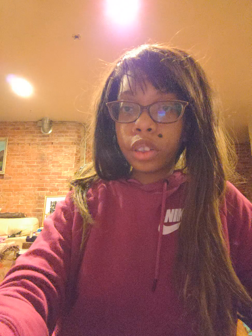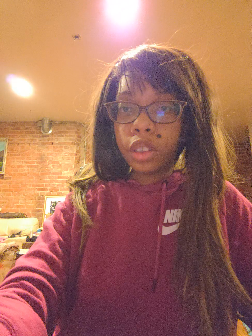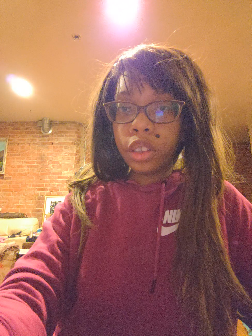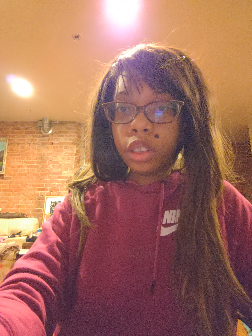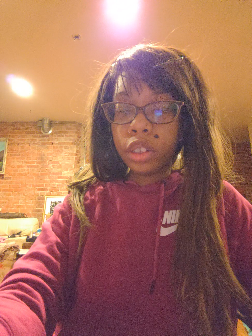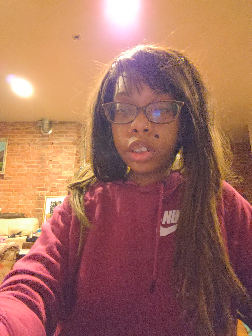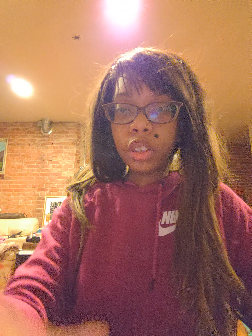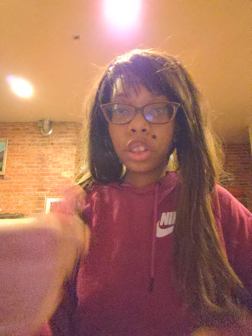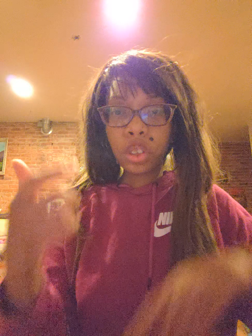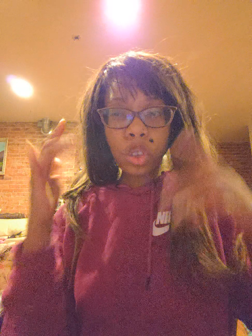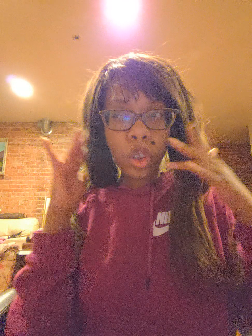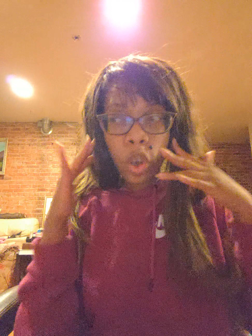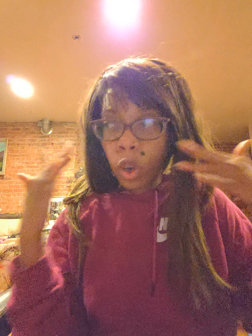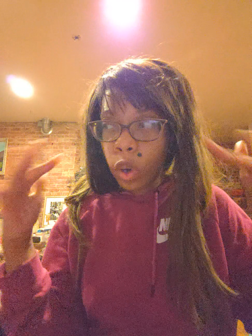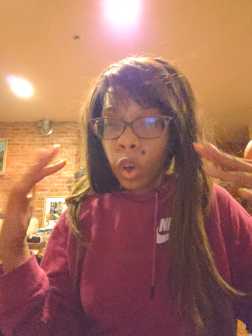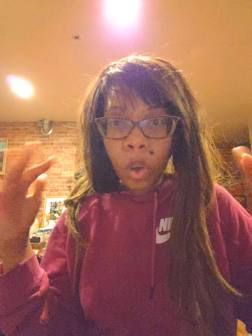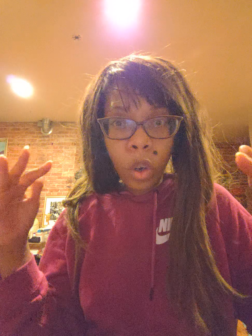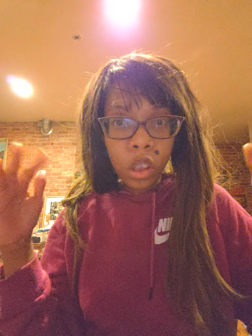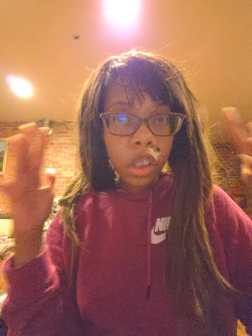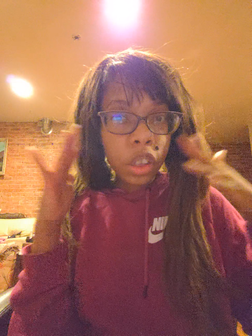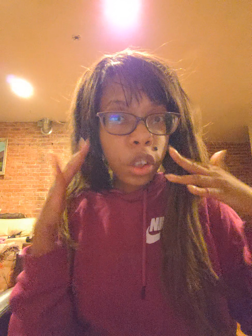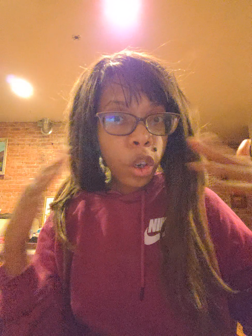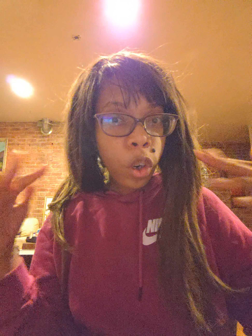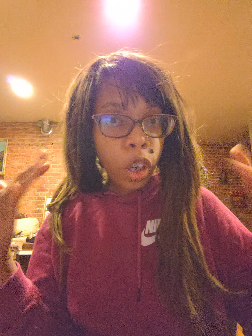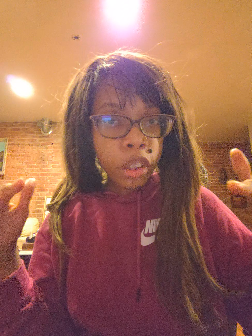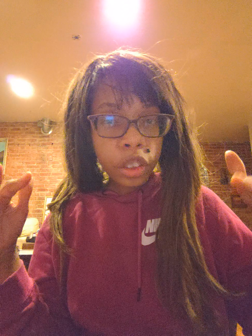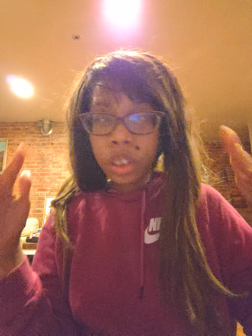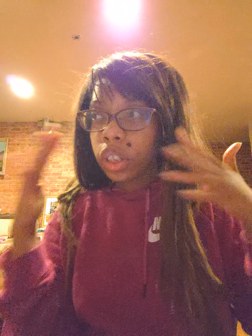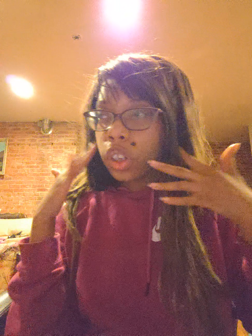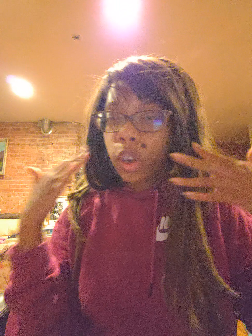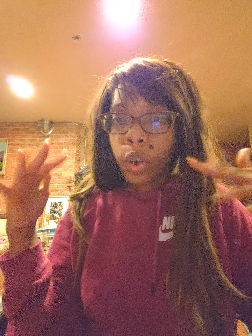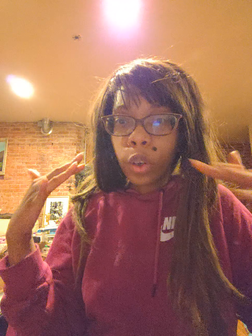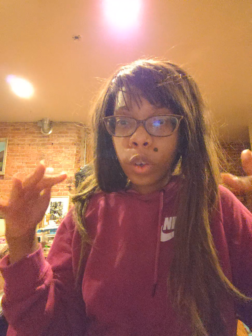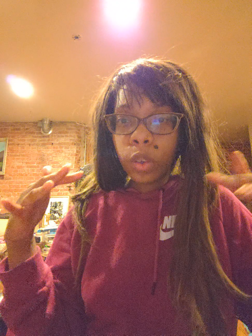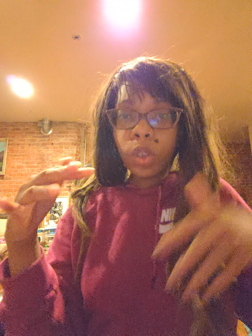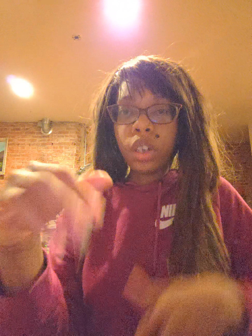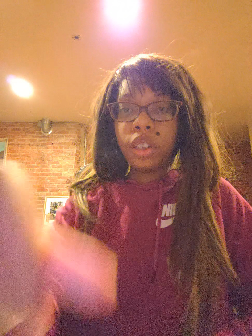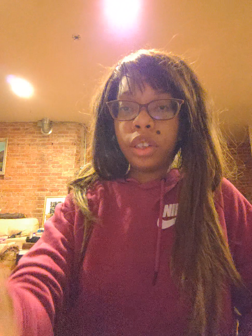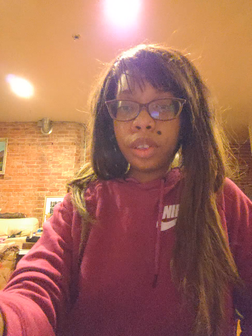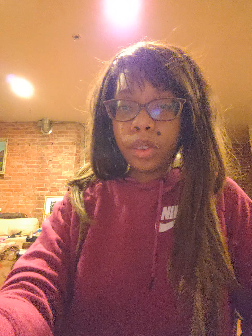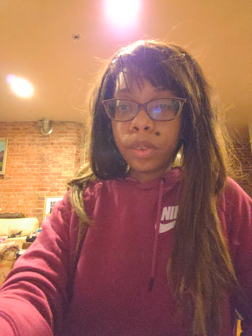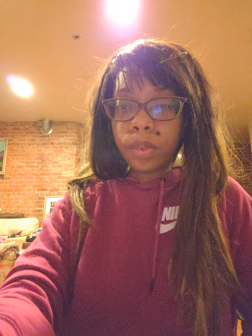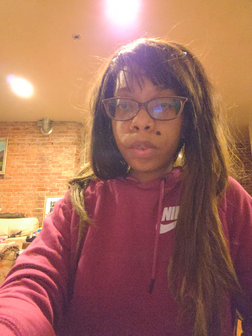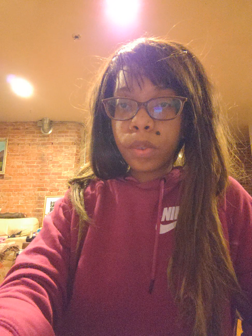noisy